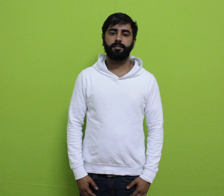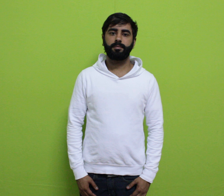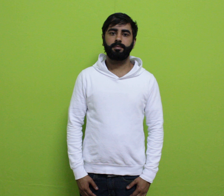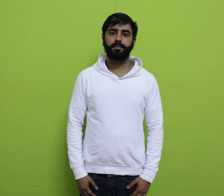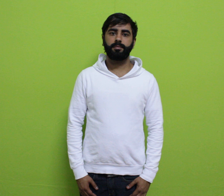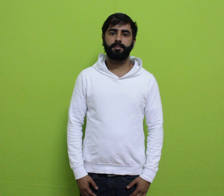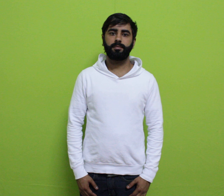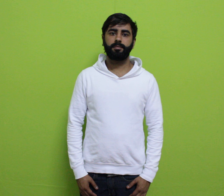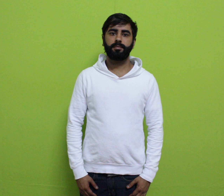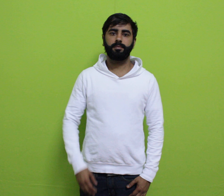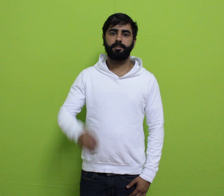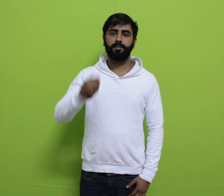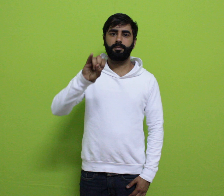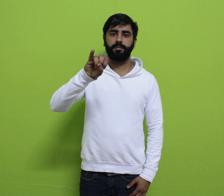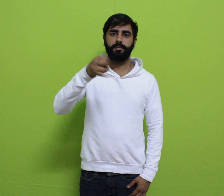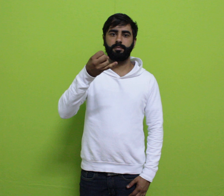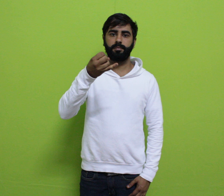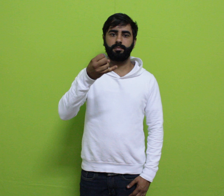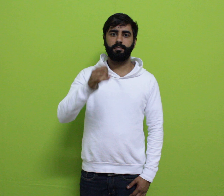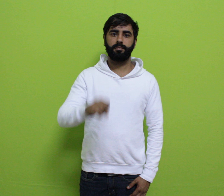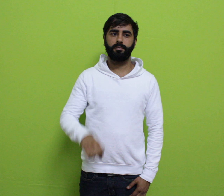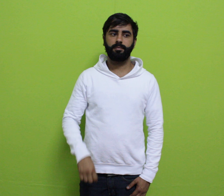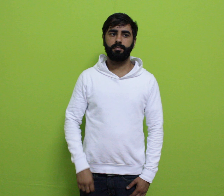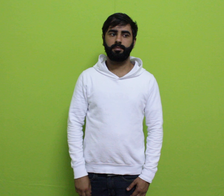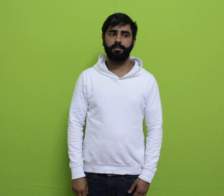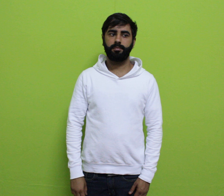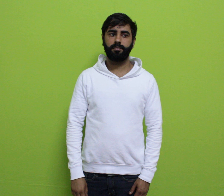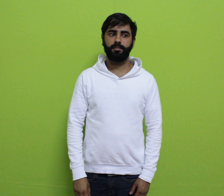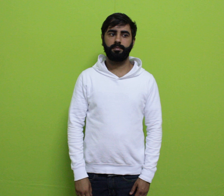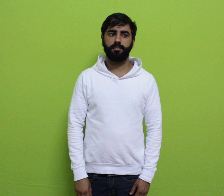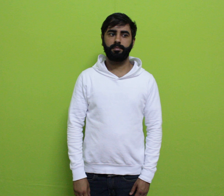aproveitar